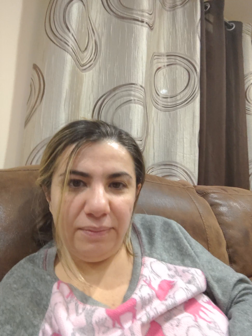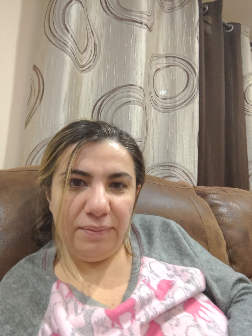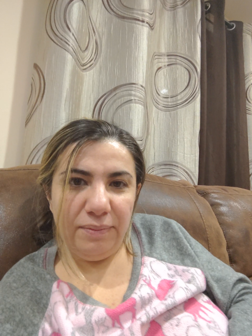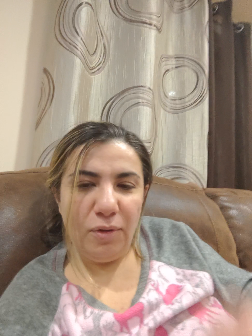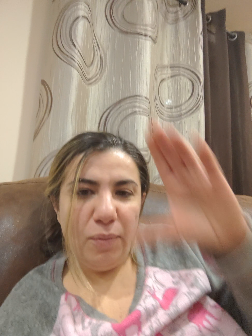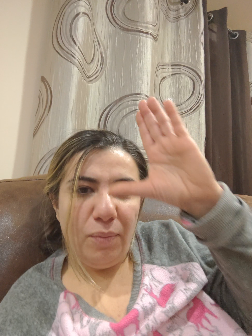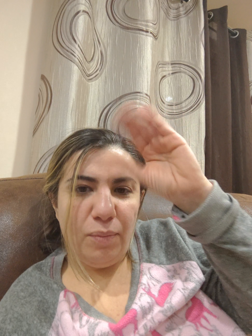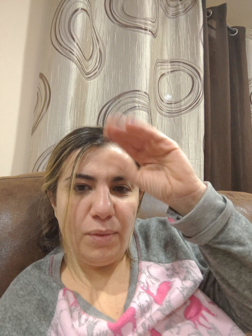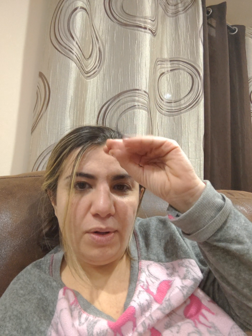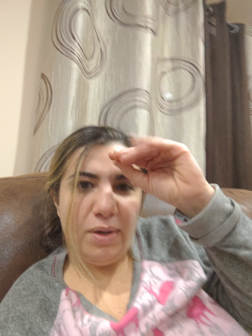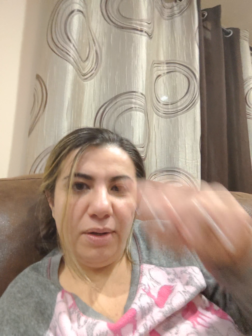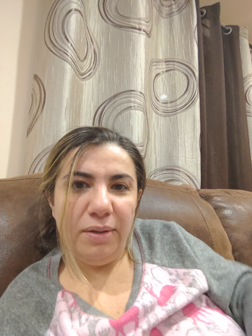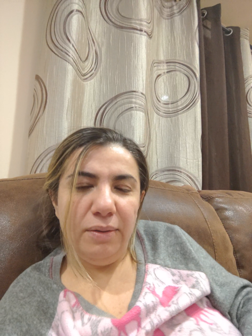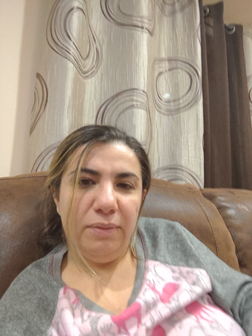boy